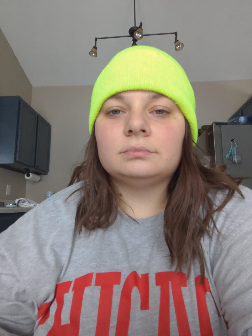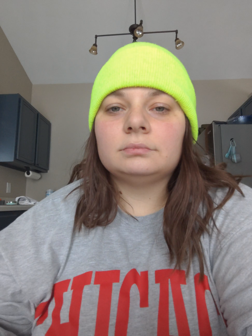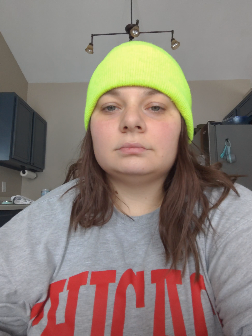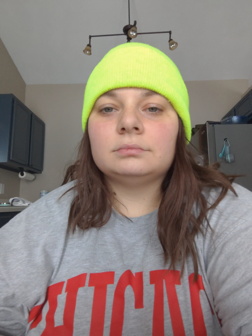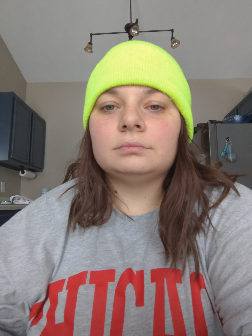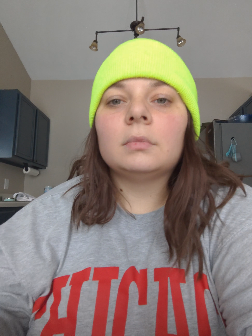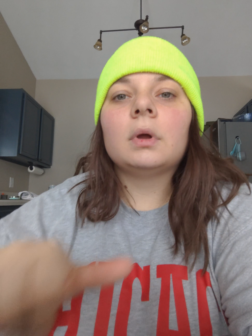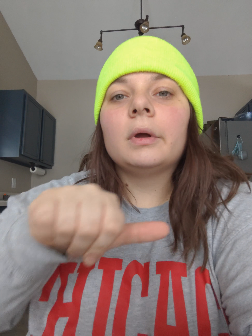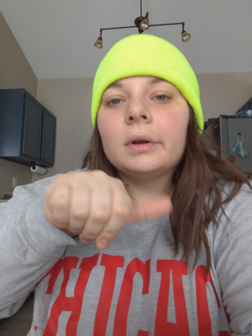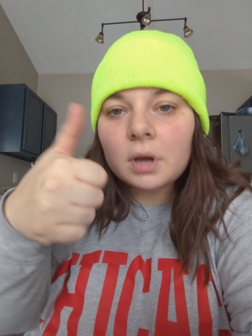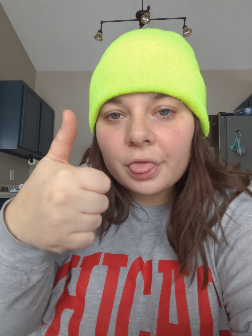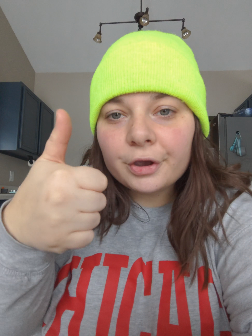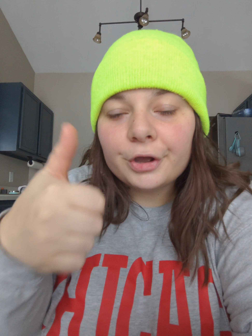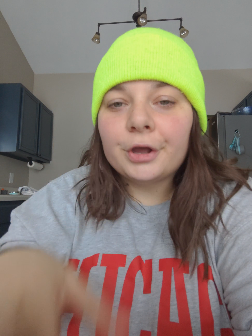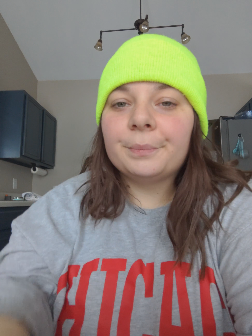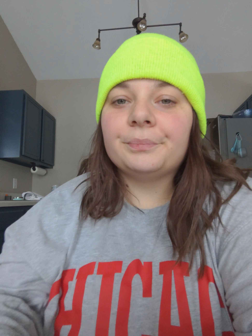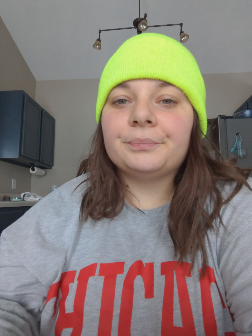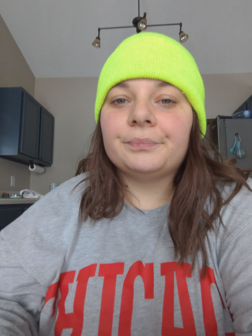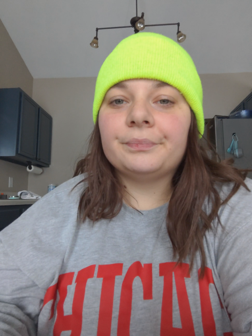another